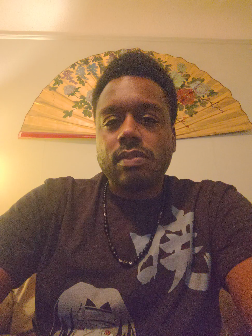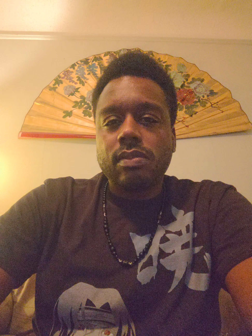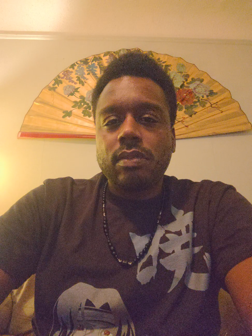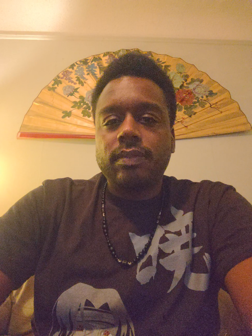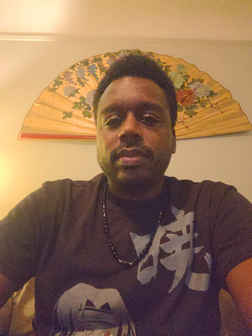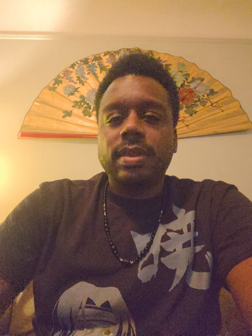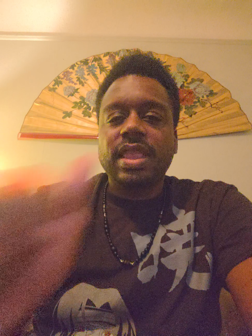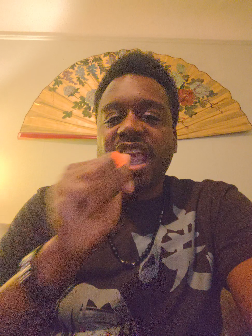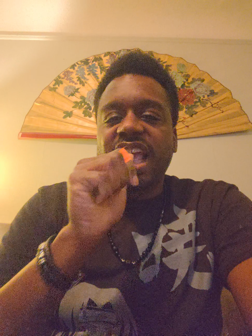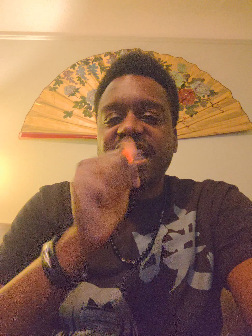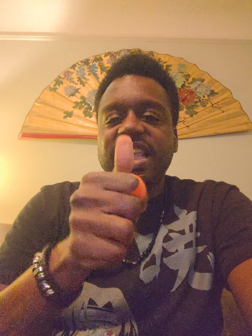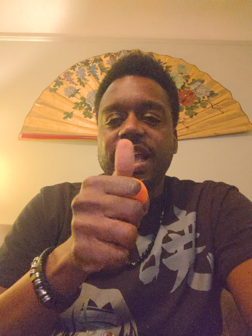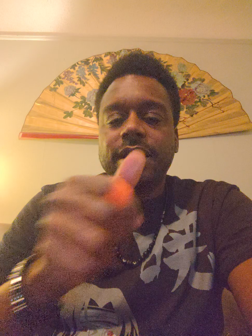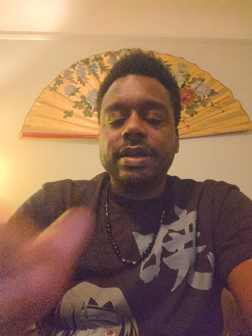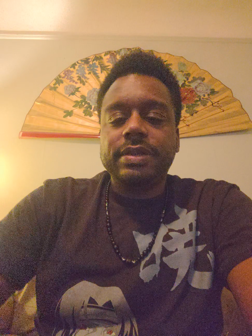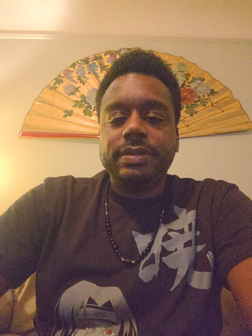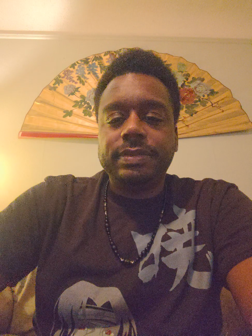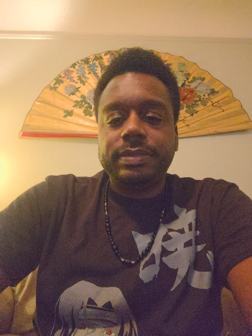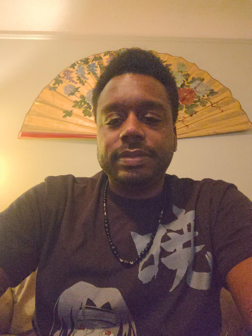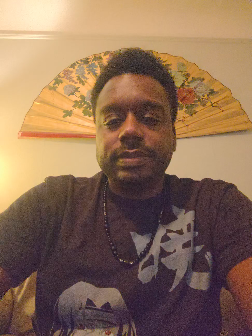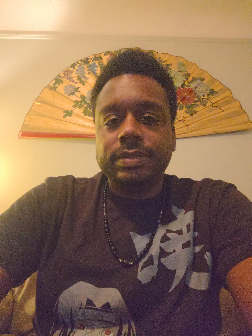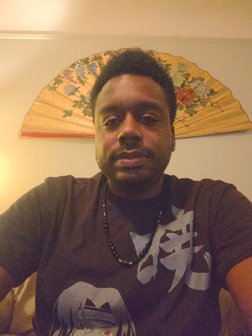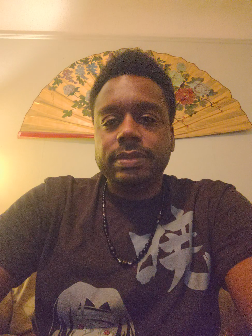nuts